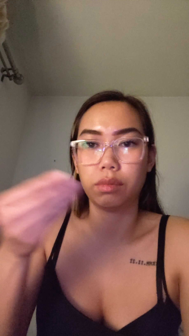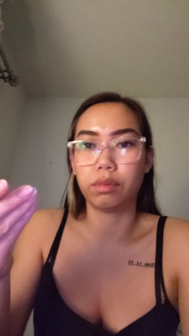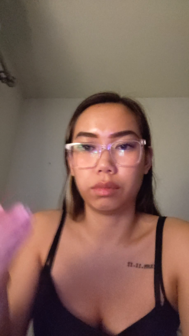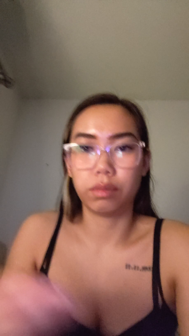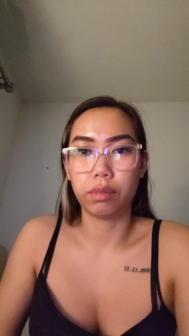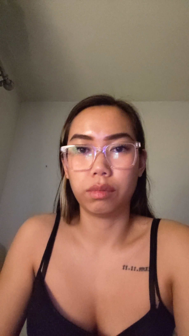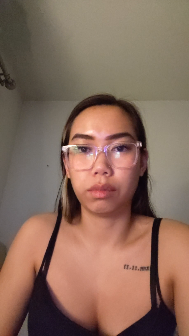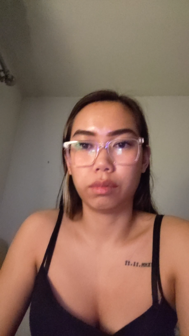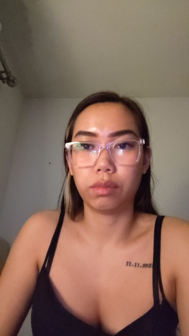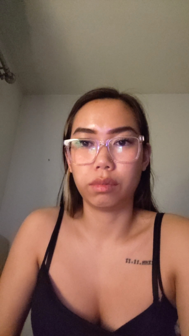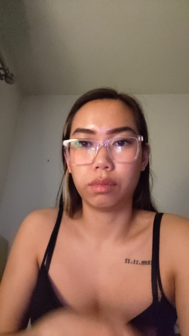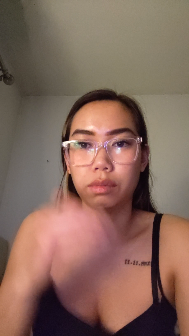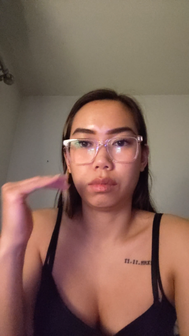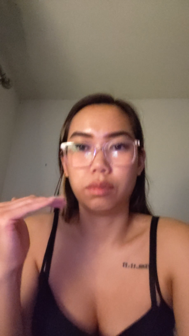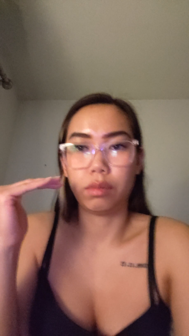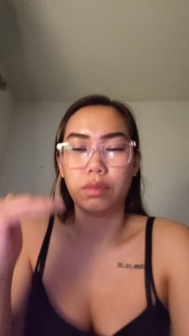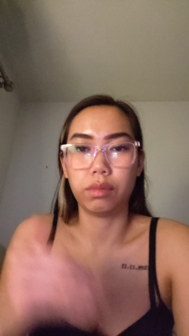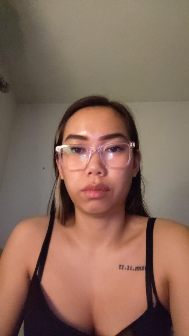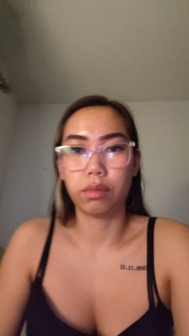little